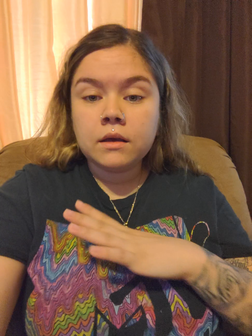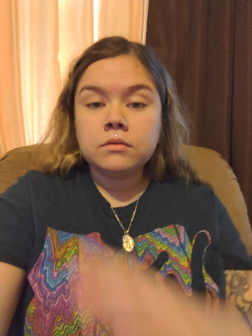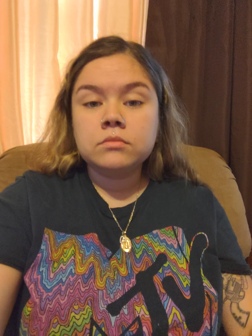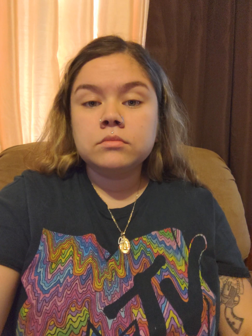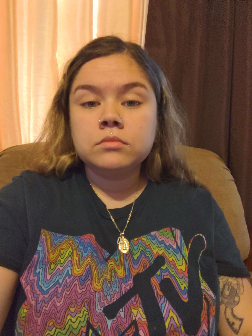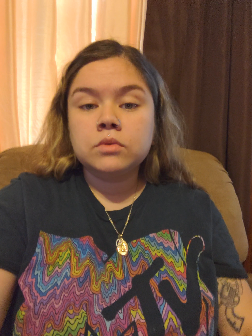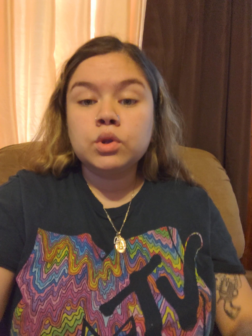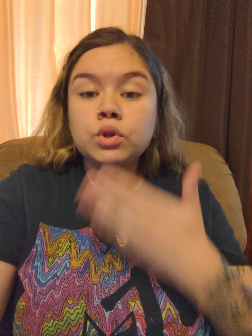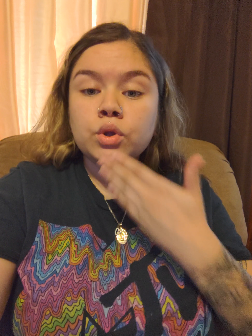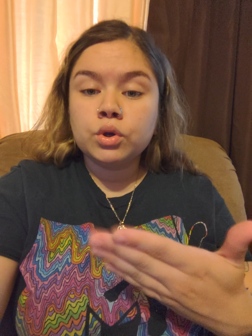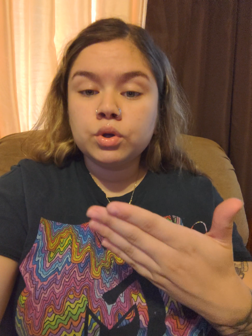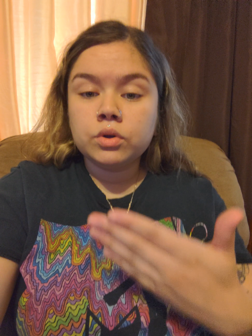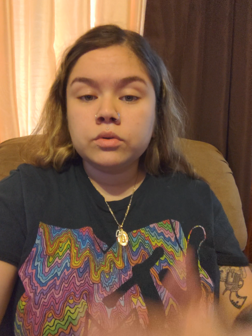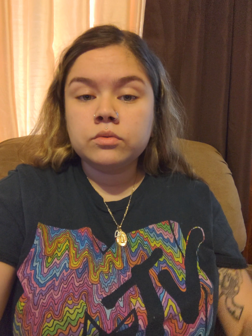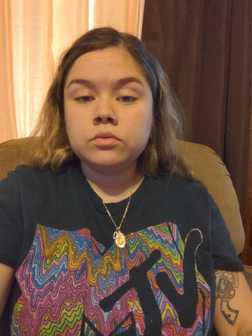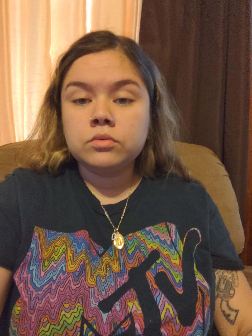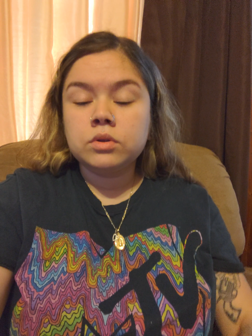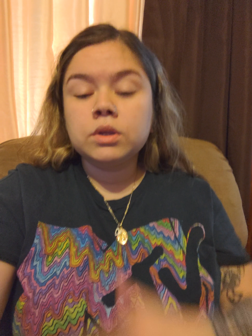good